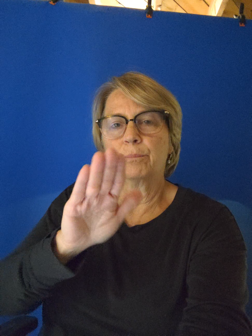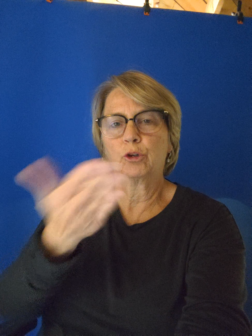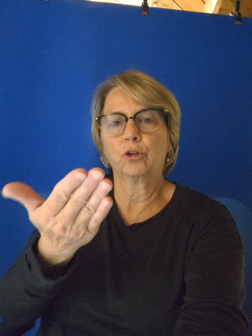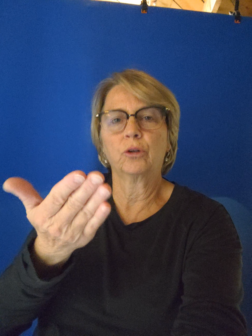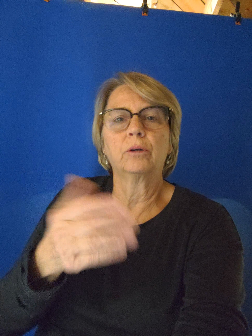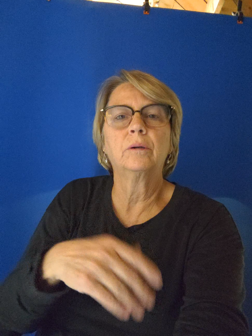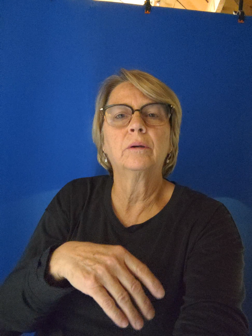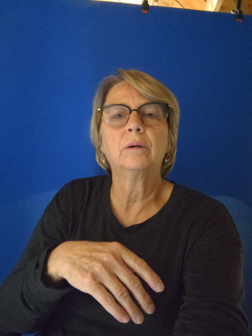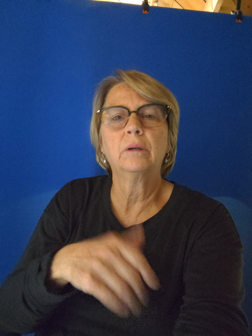book